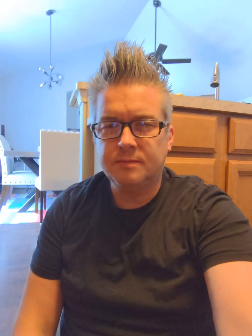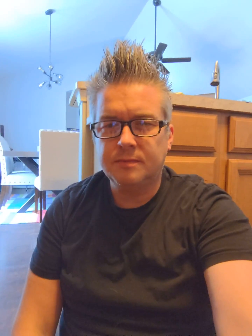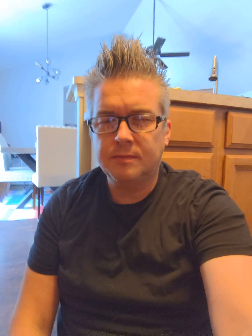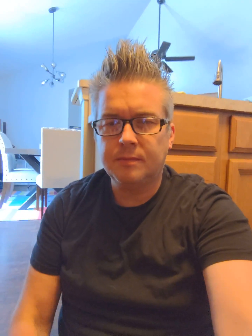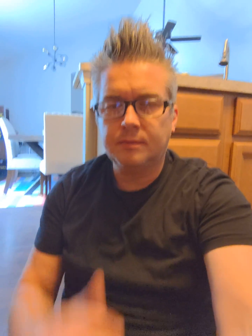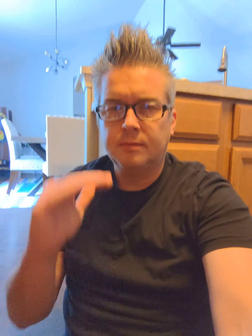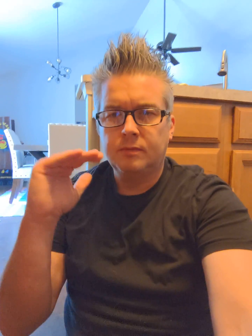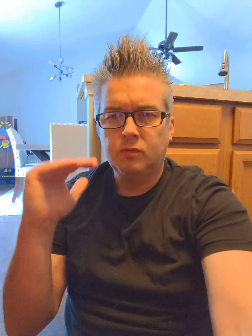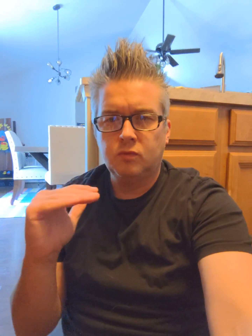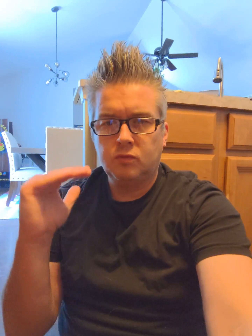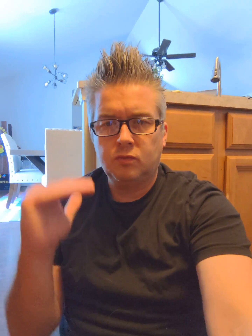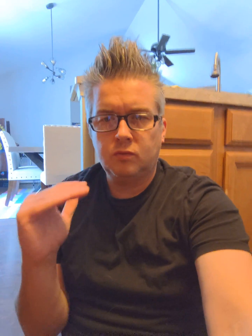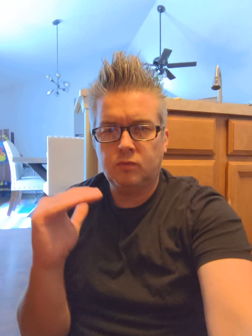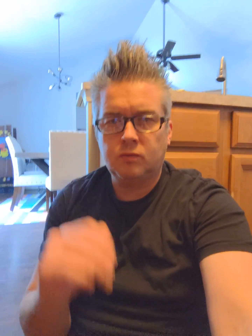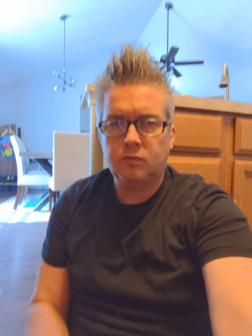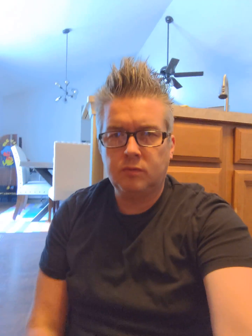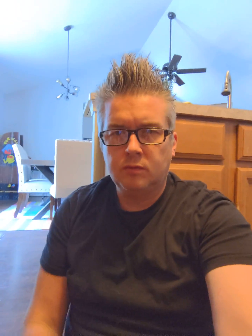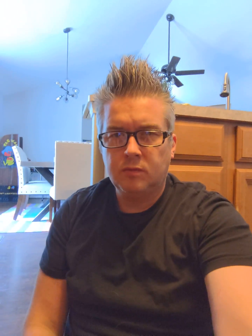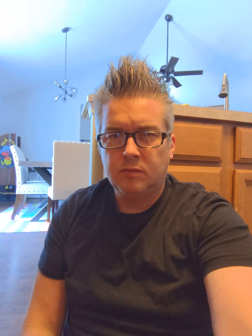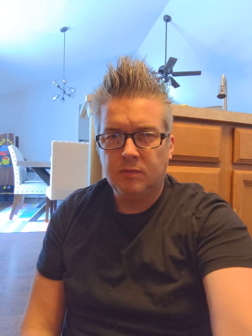little